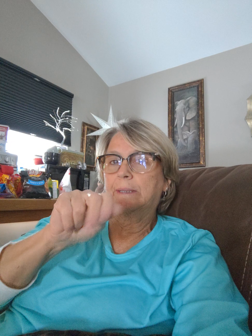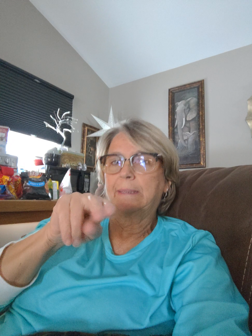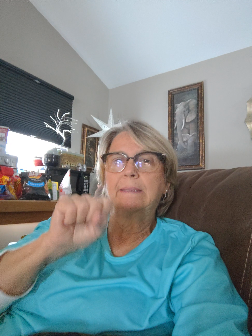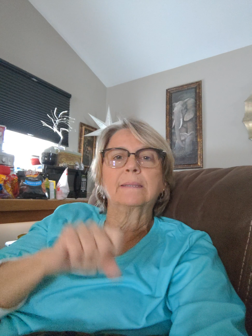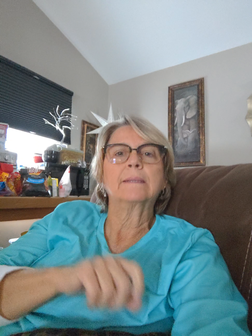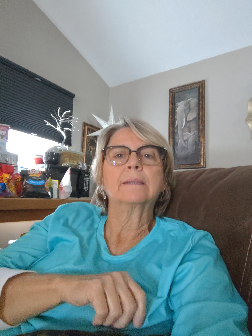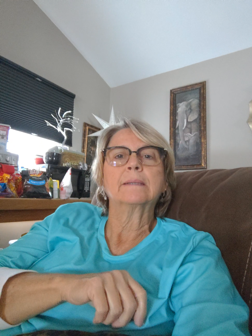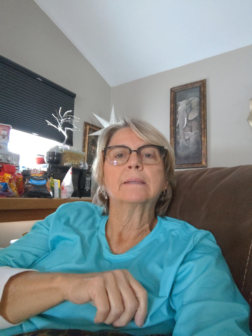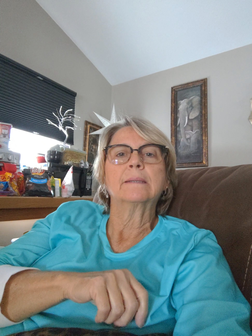jeans